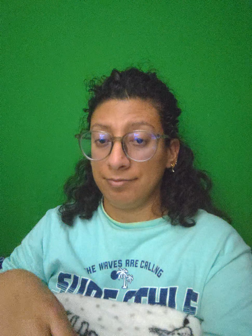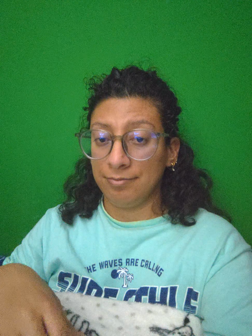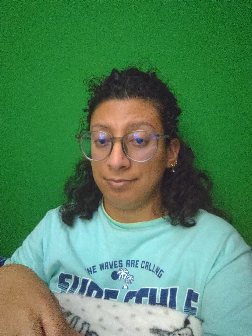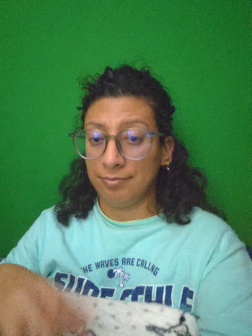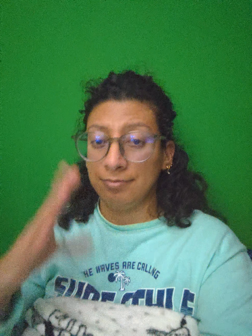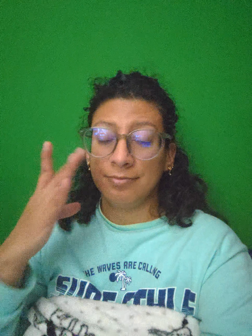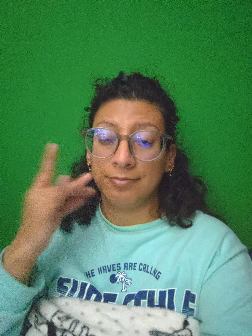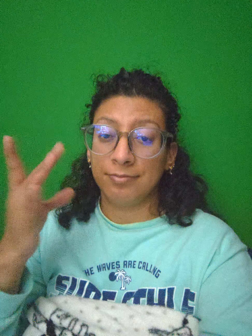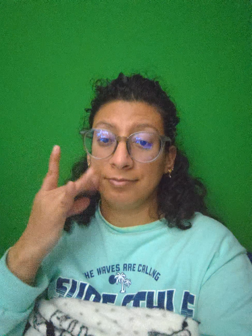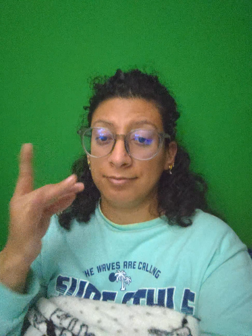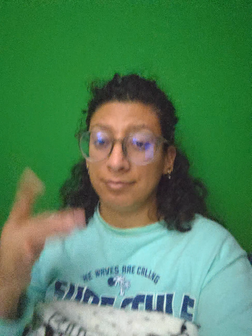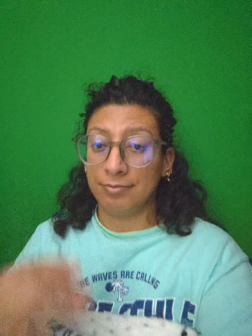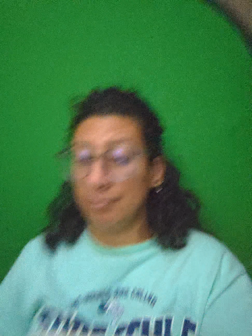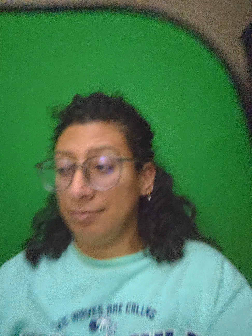cat